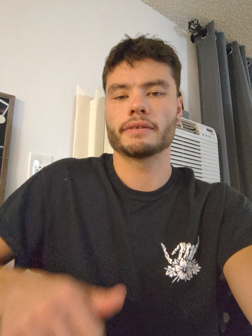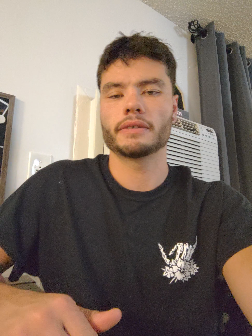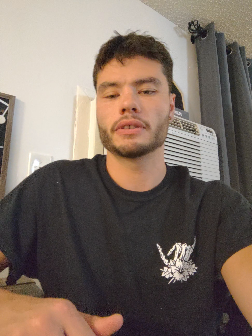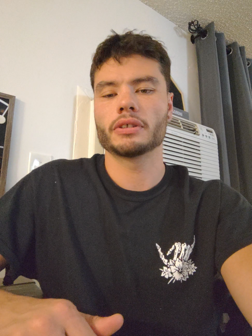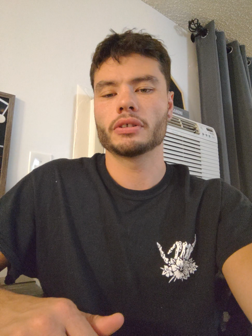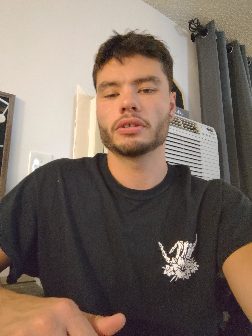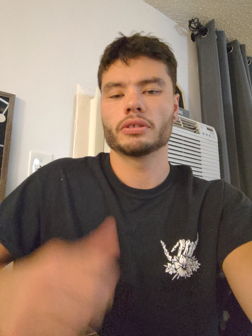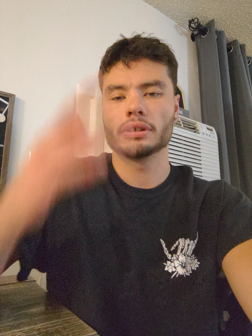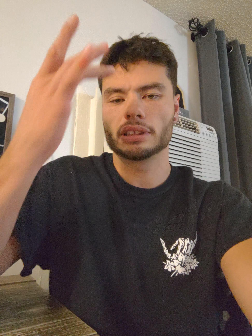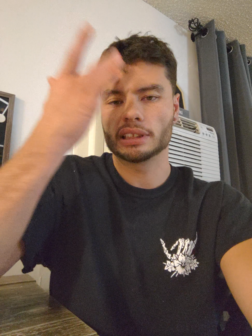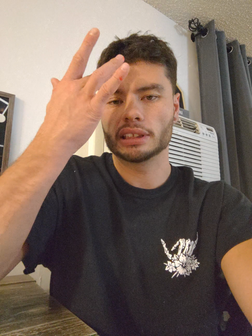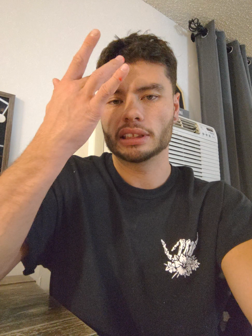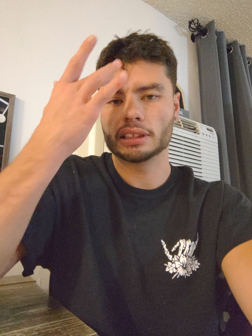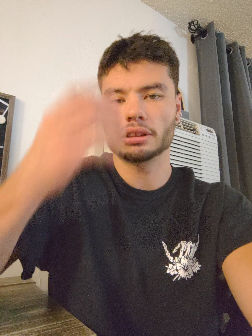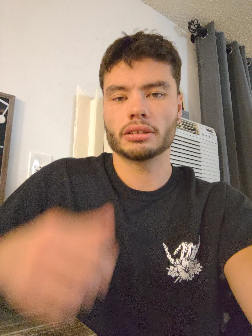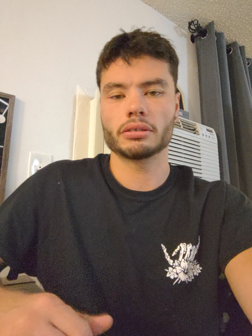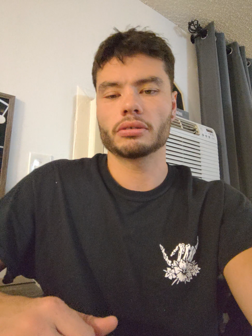sick